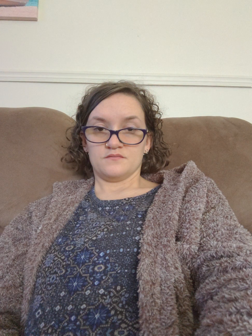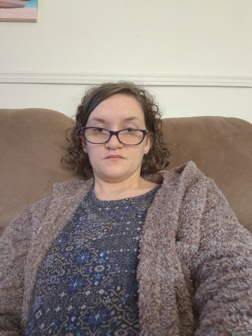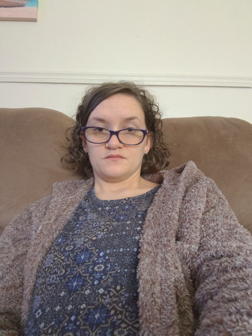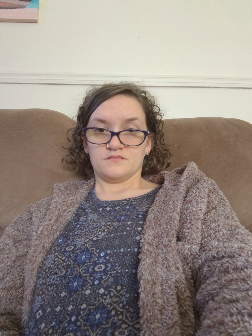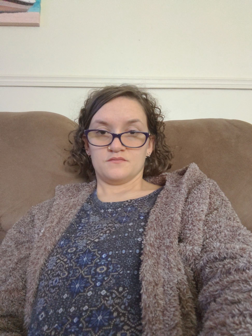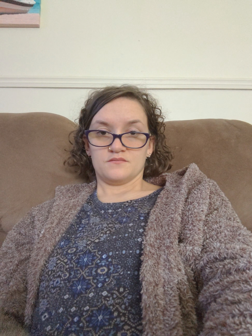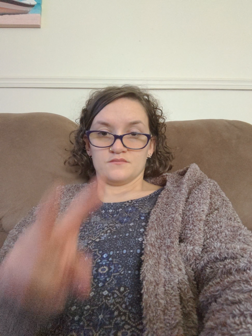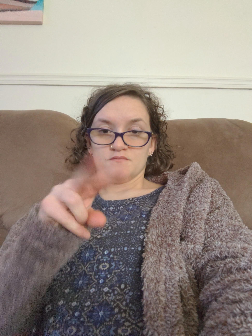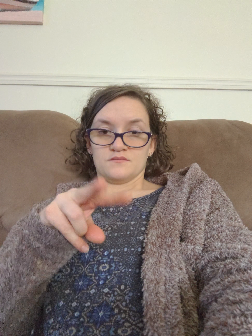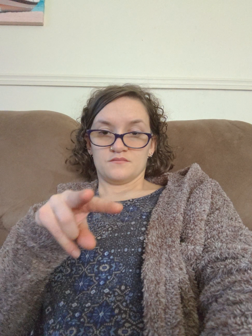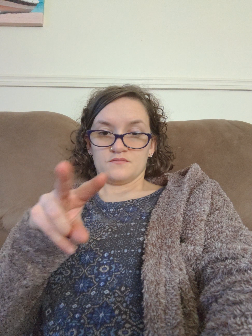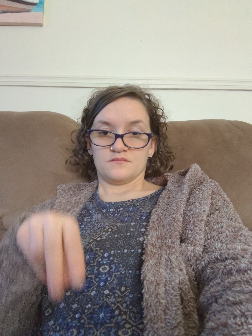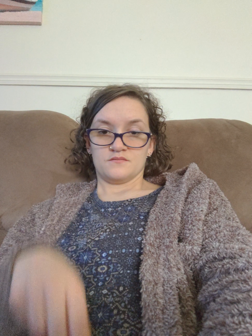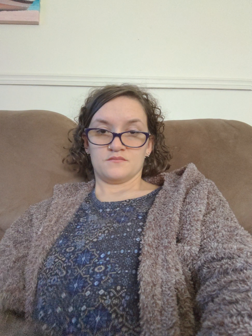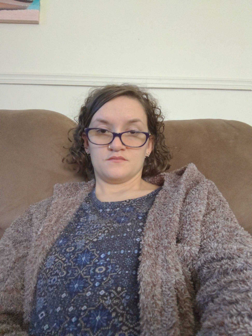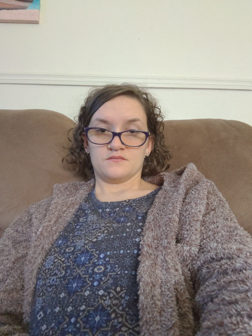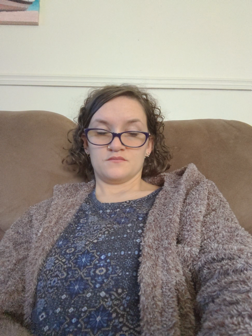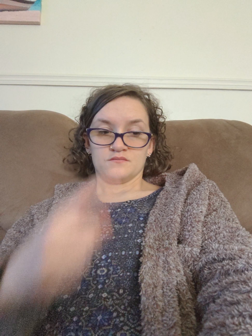read